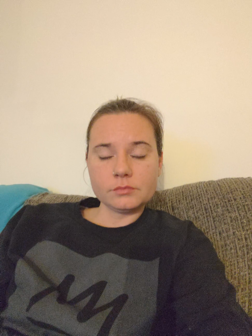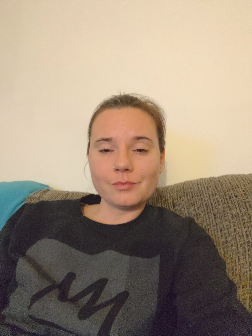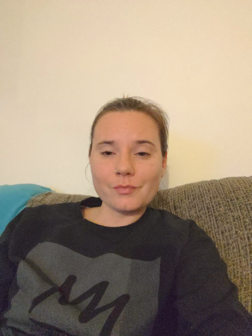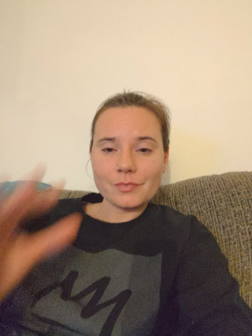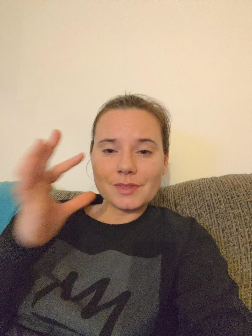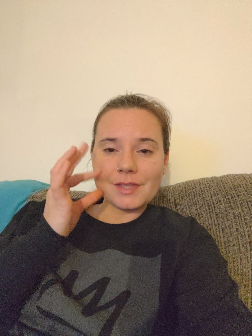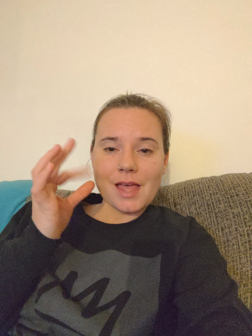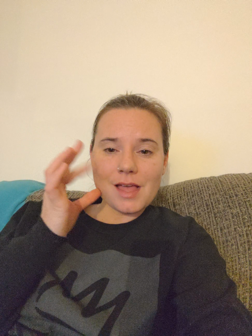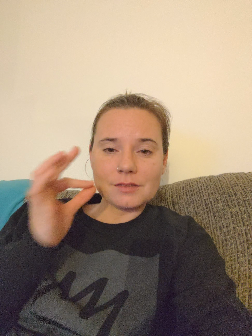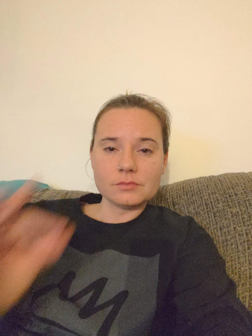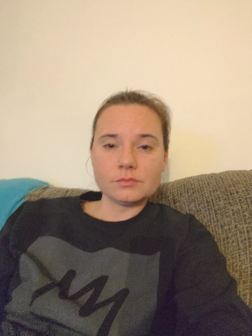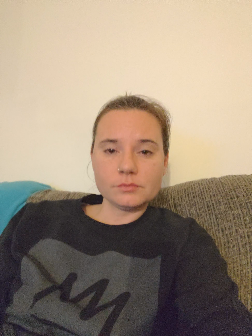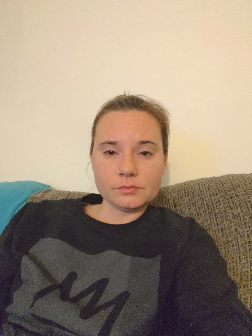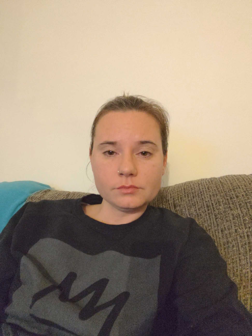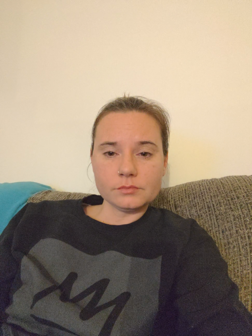cat